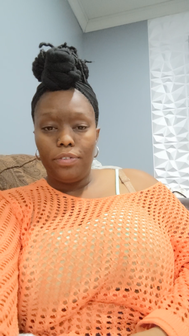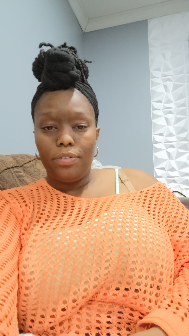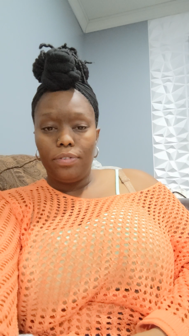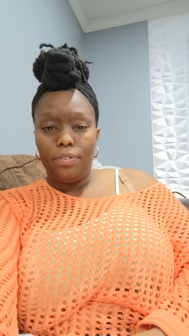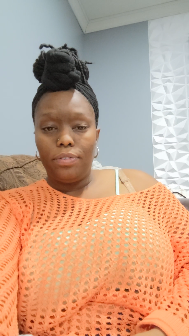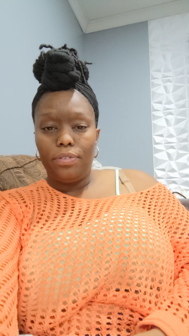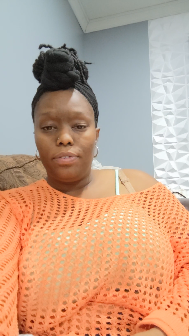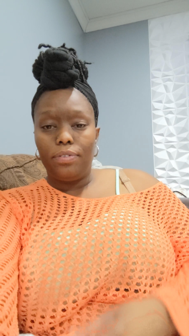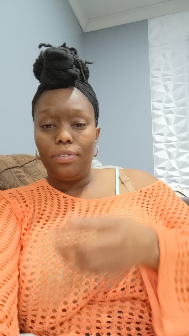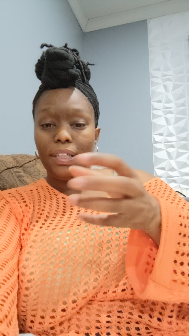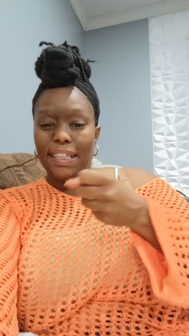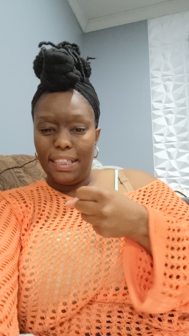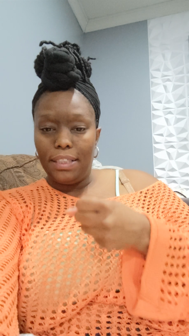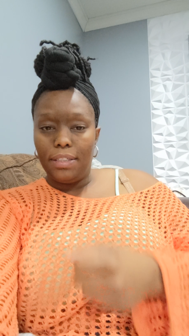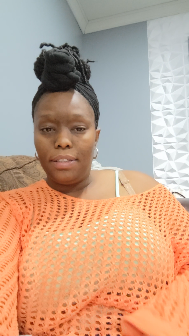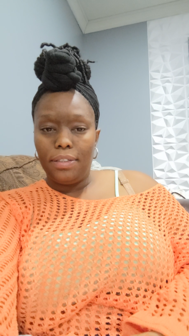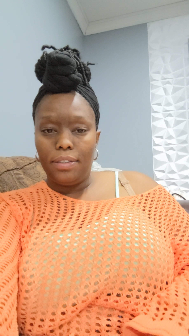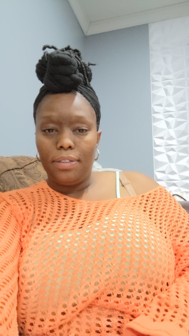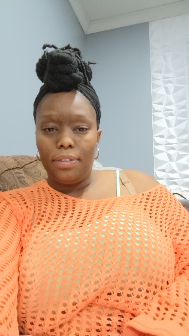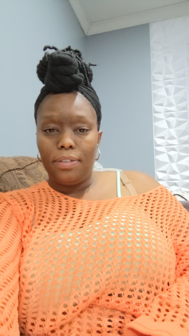get